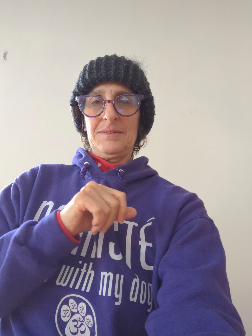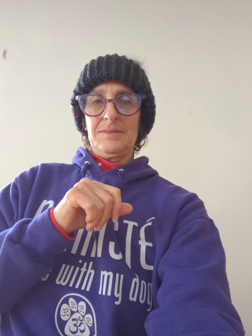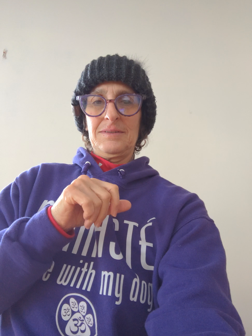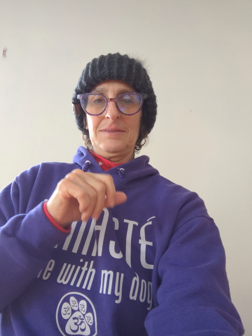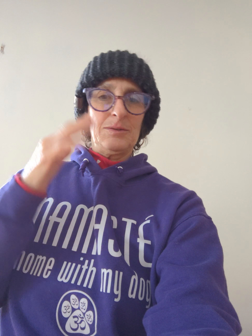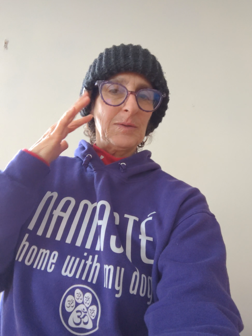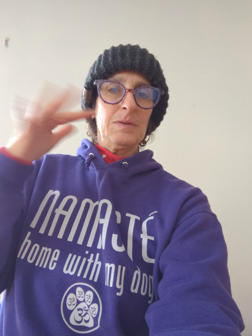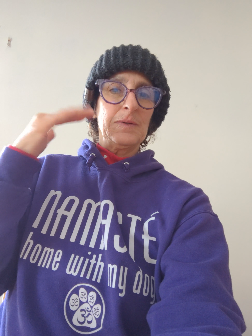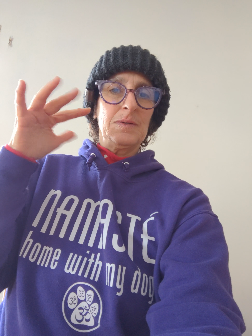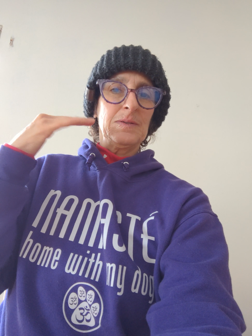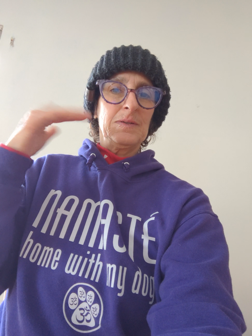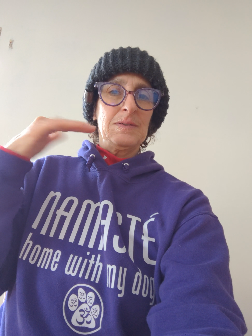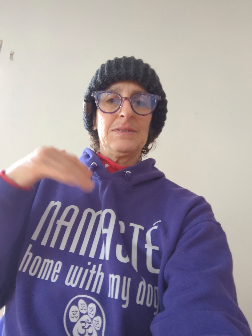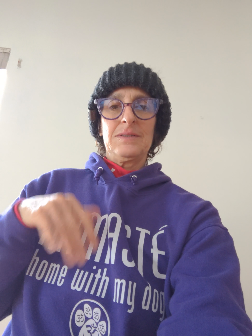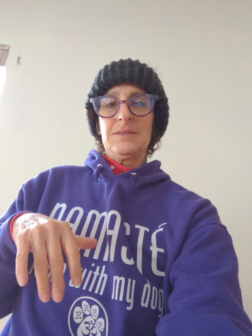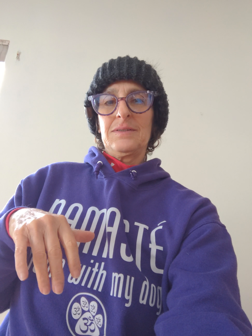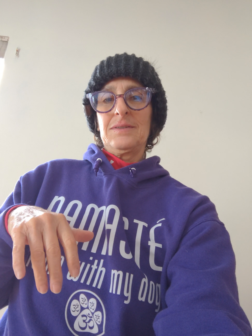noisy